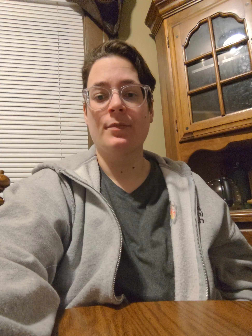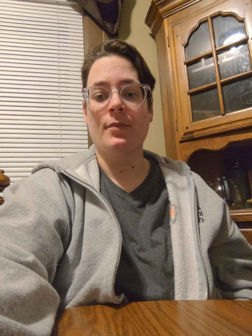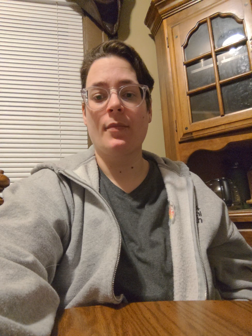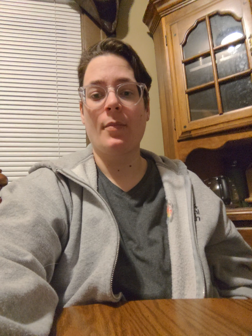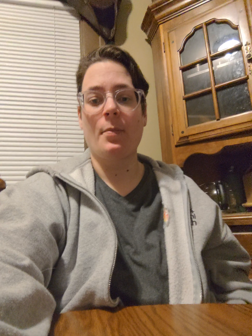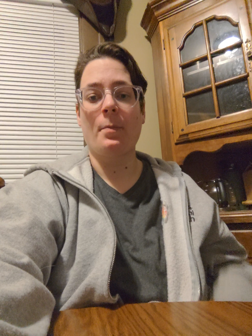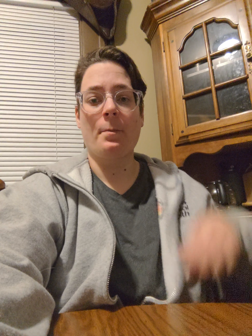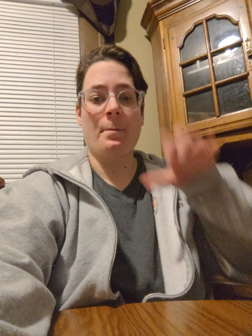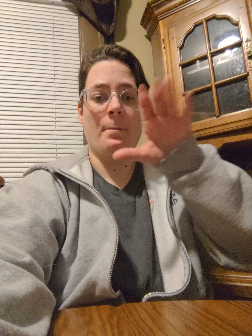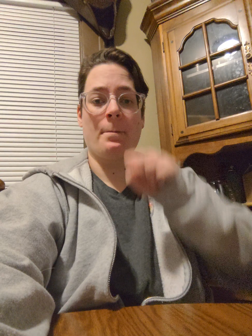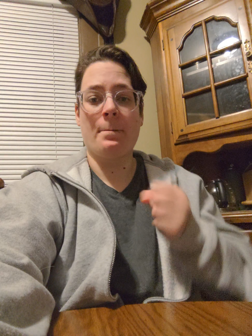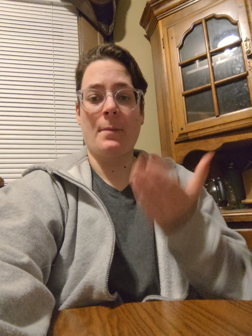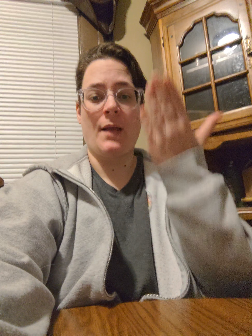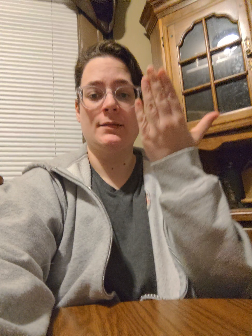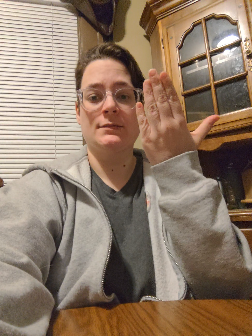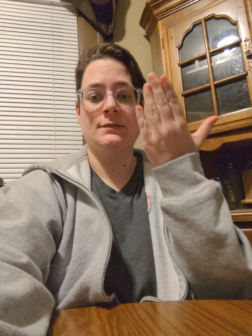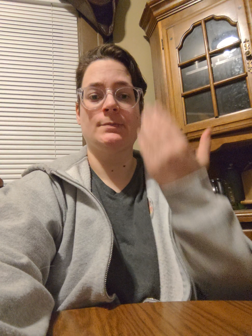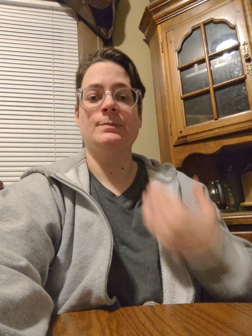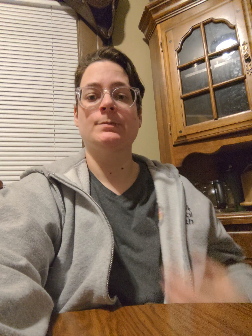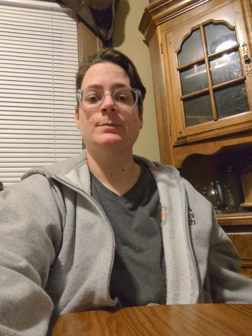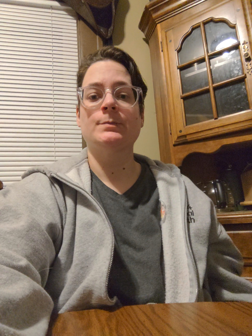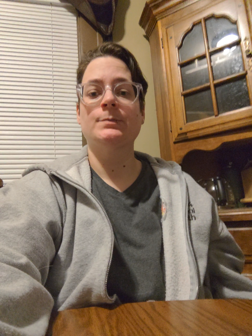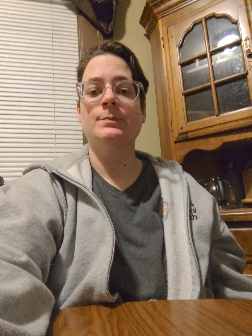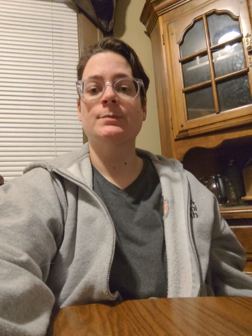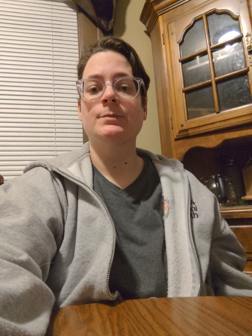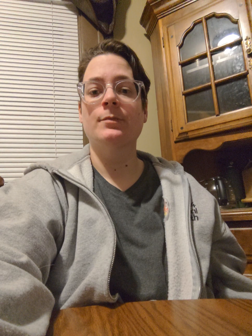mitten